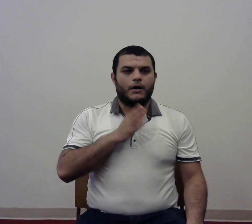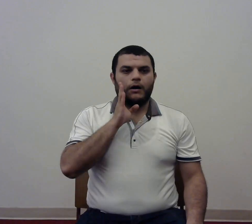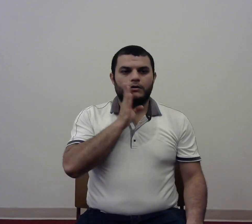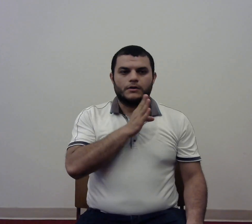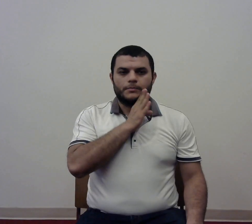ana